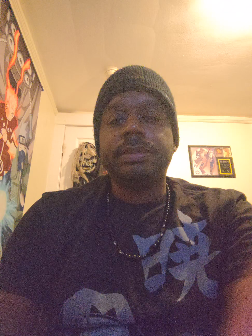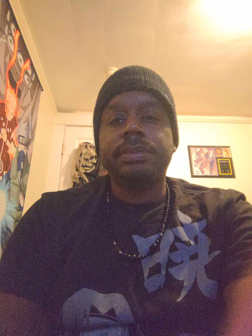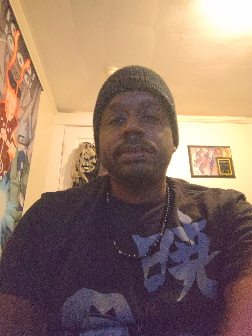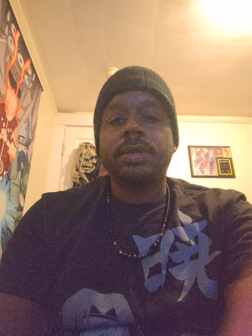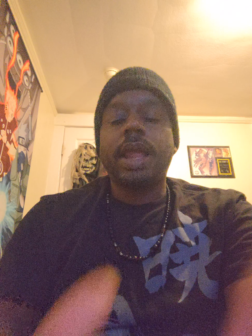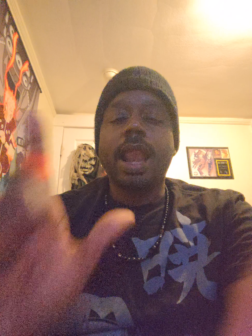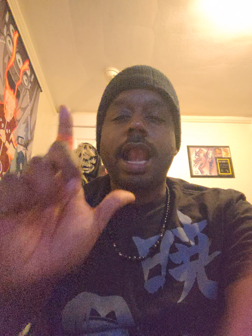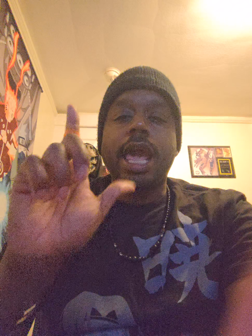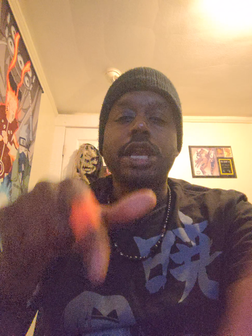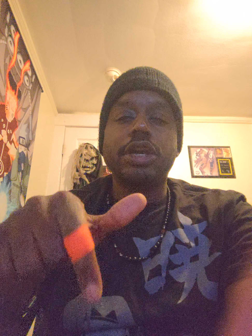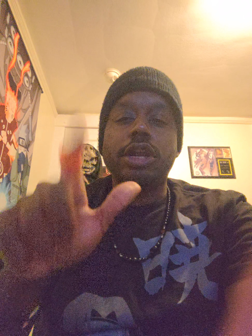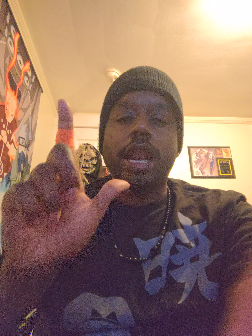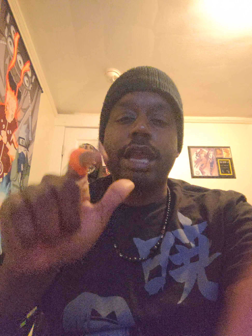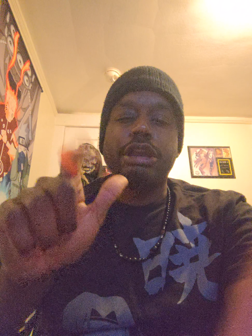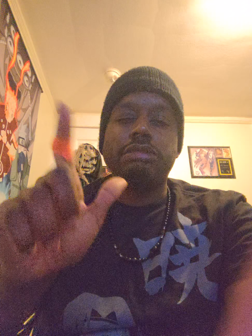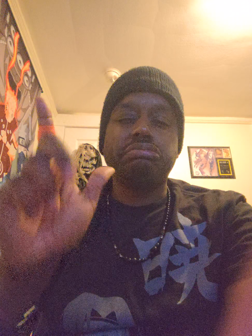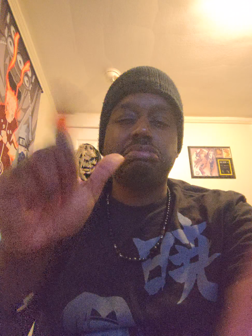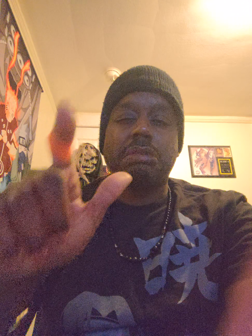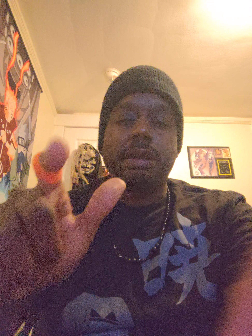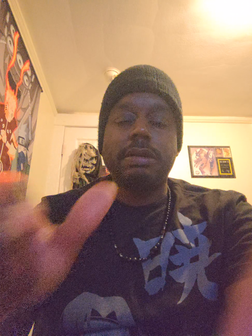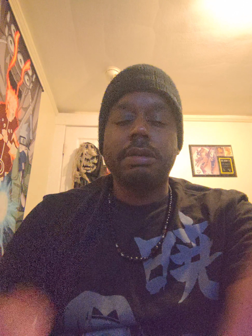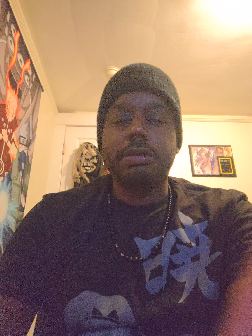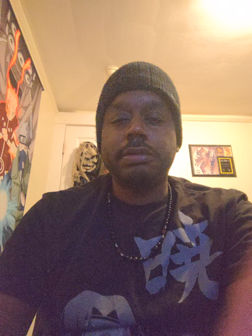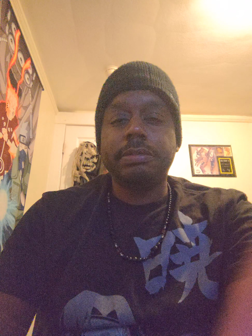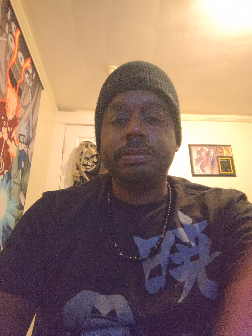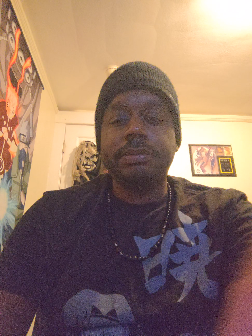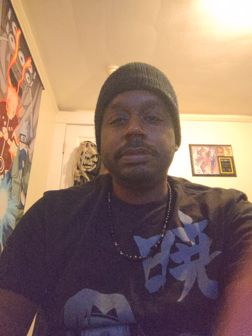later